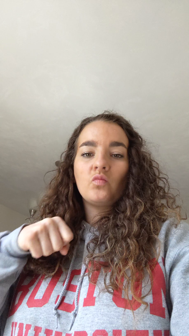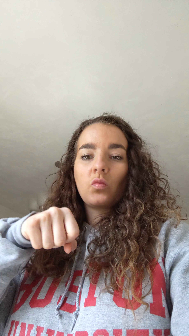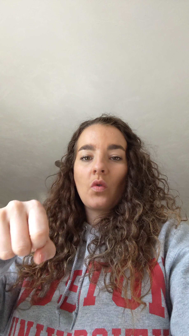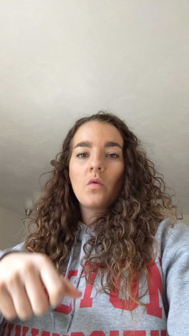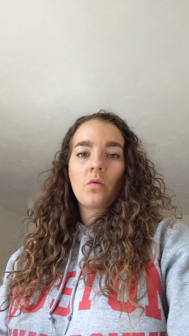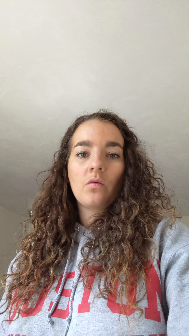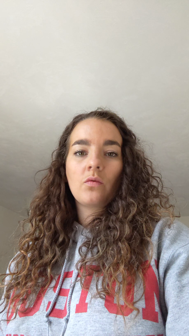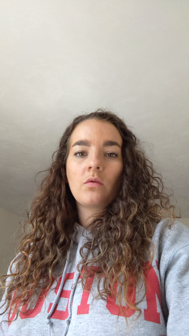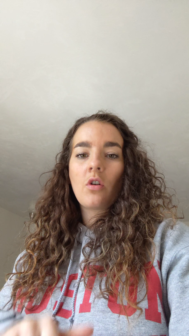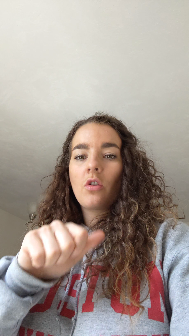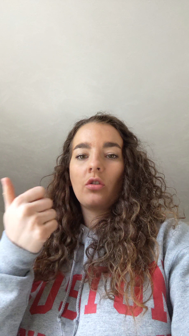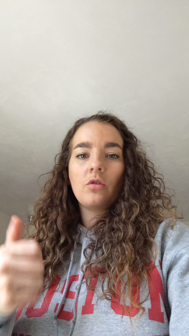other